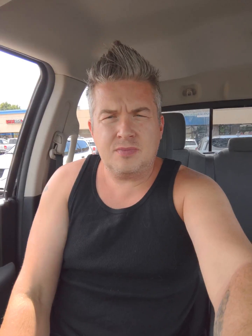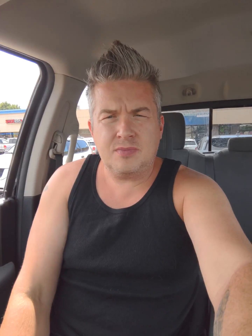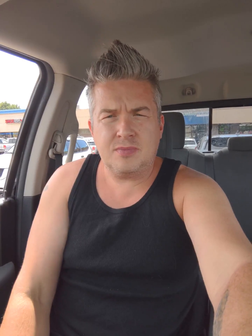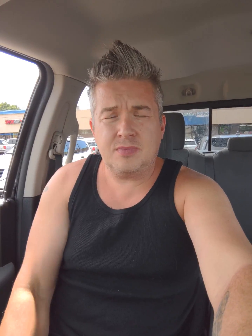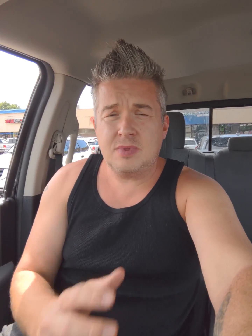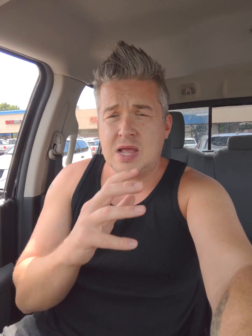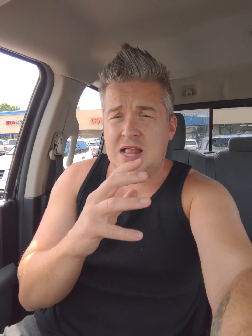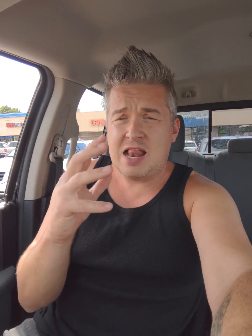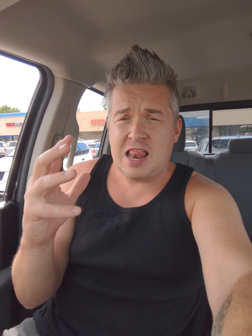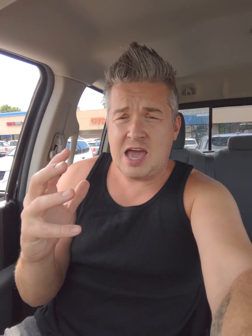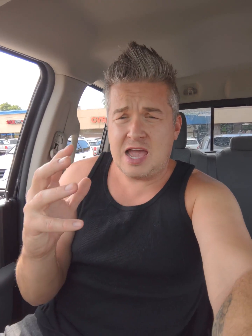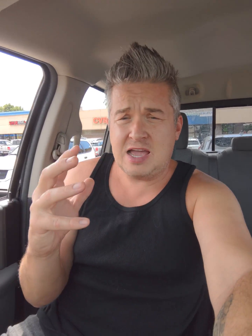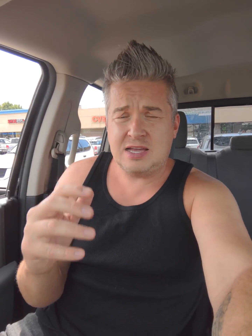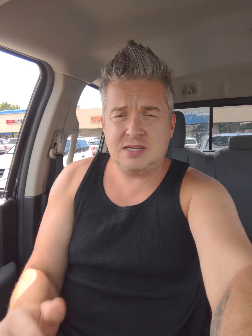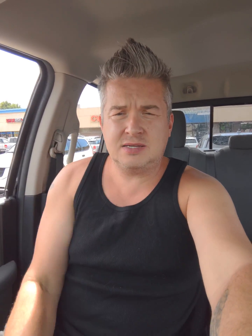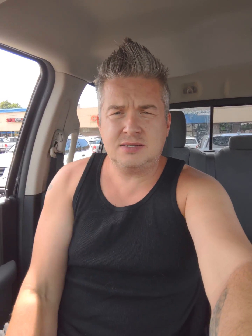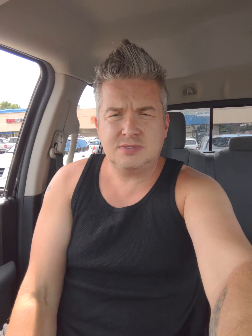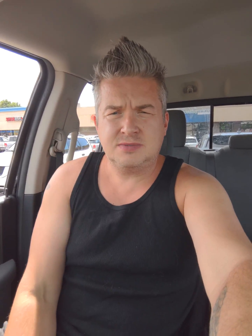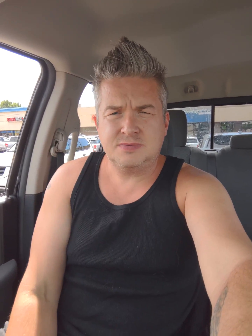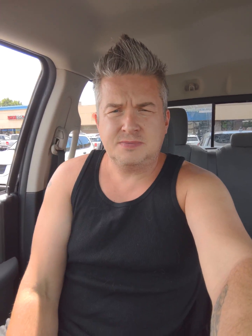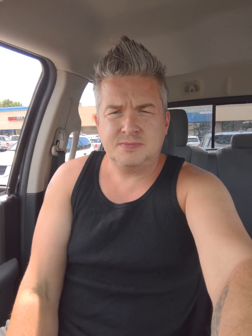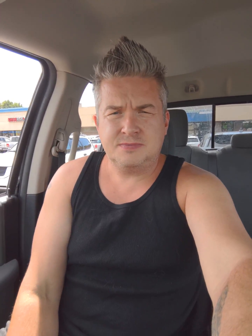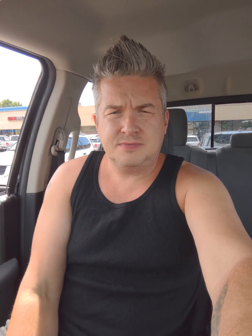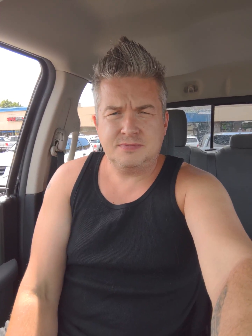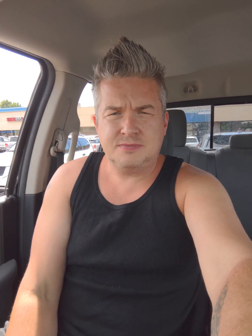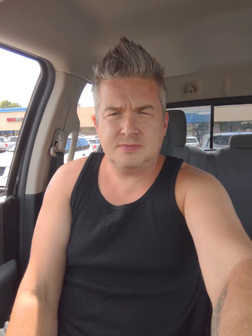a lot